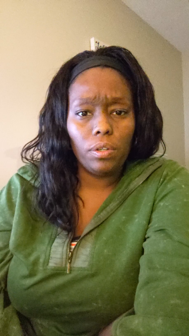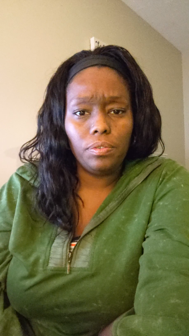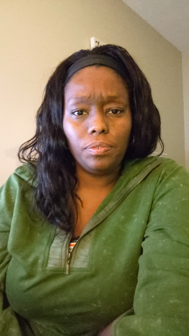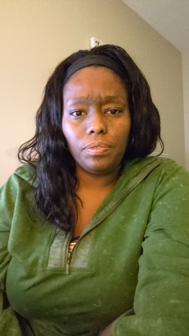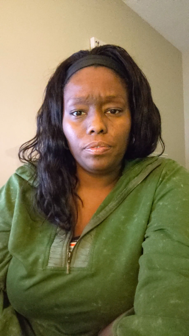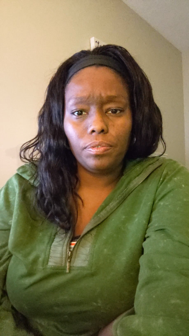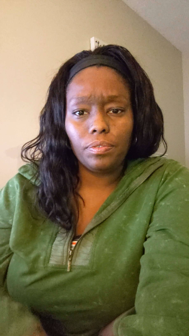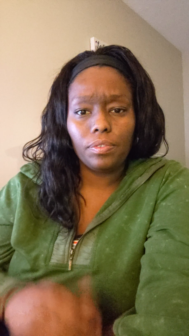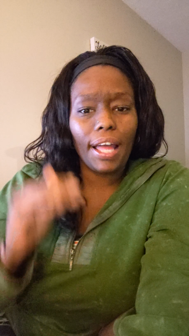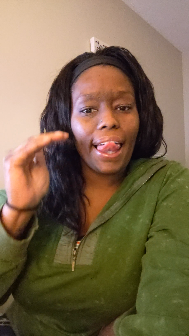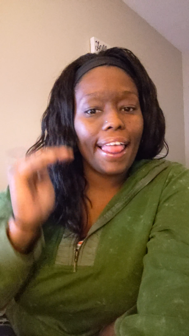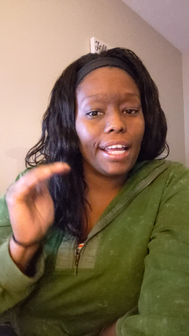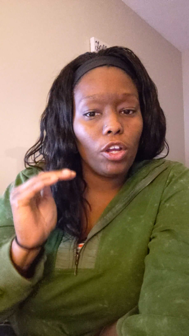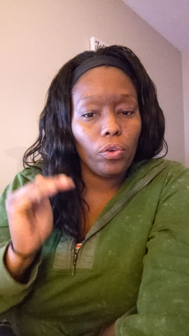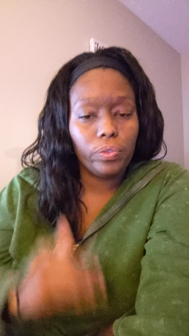little